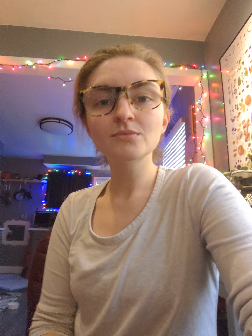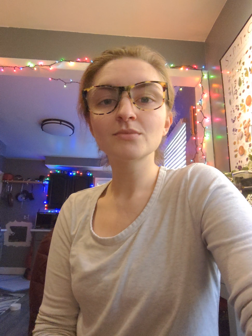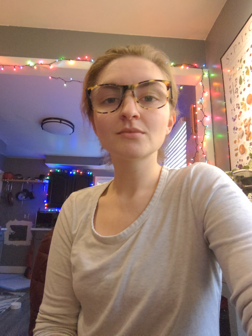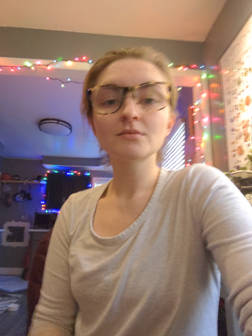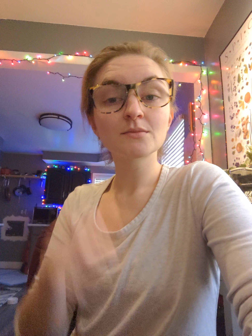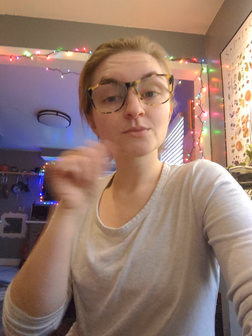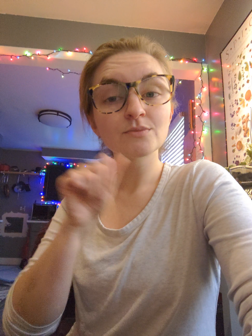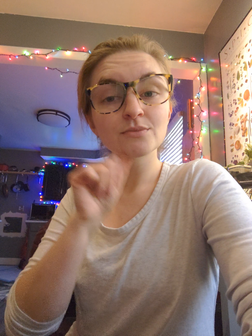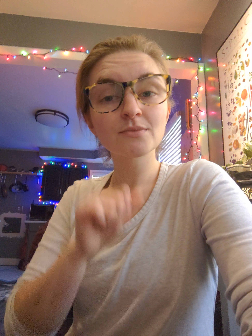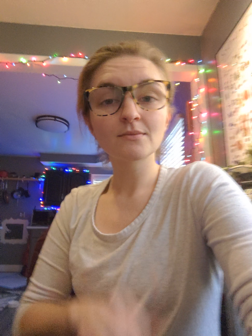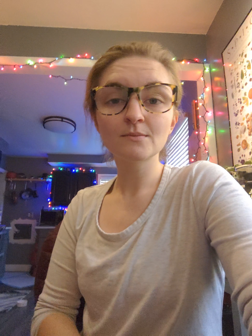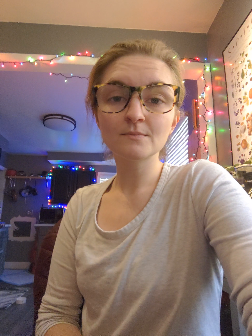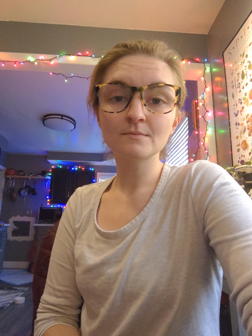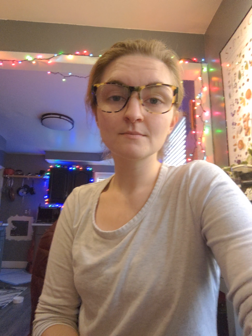aunt